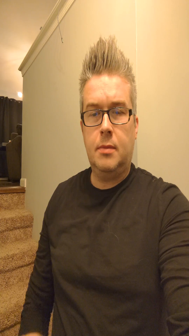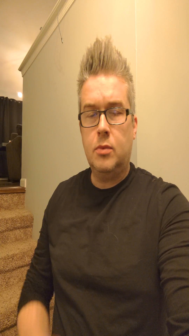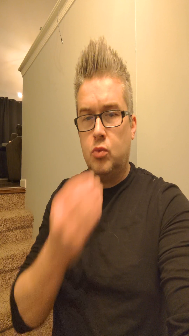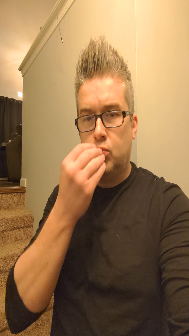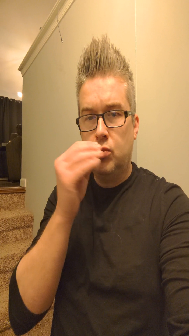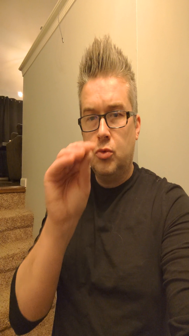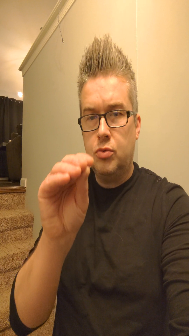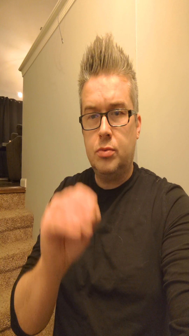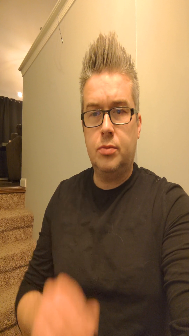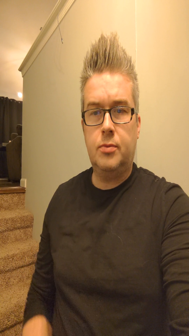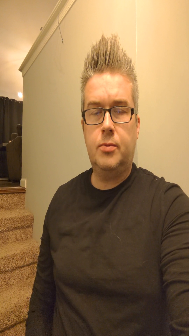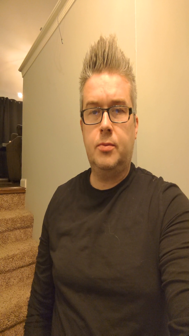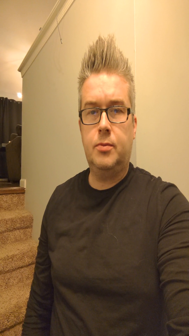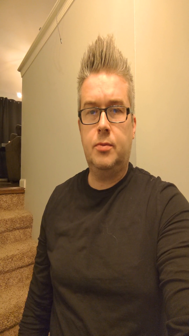kiss